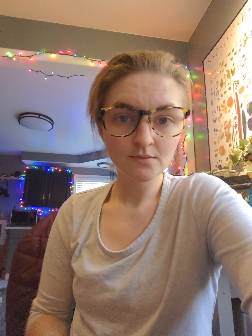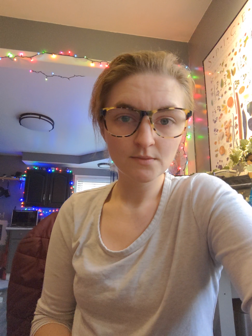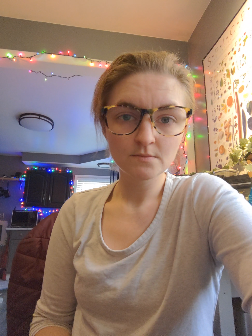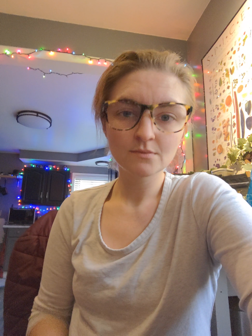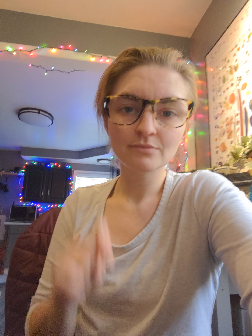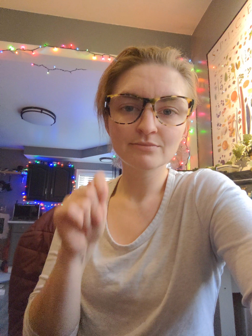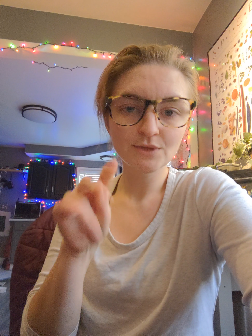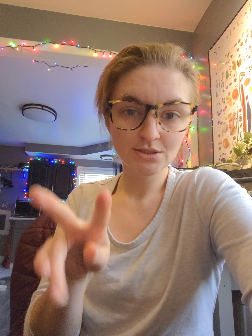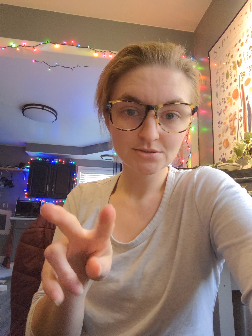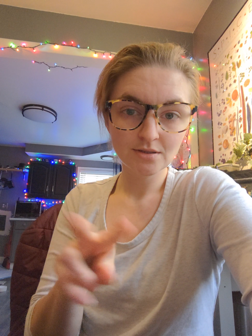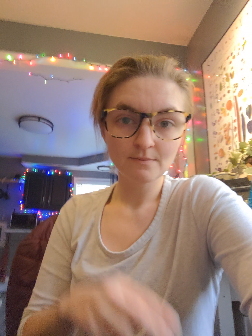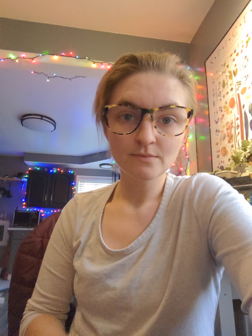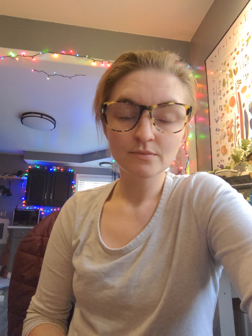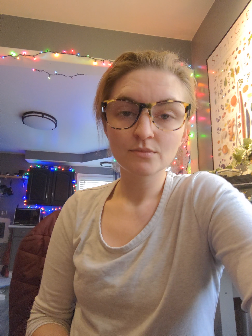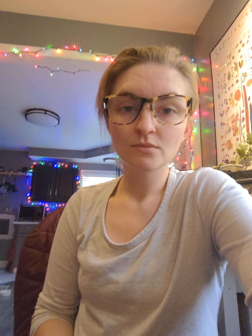TV